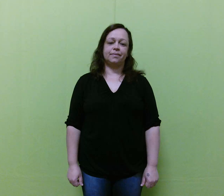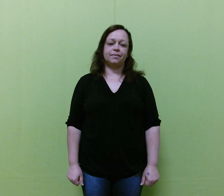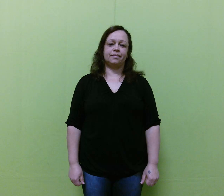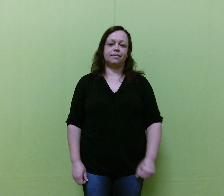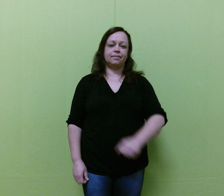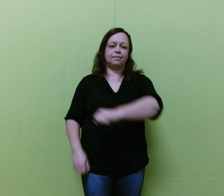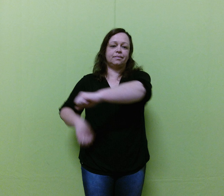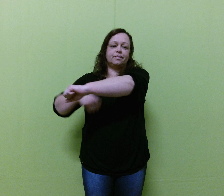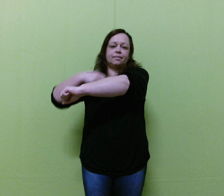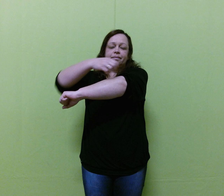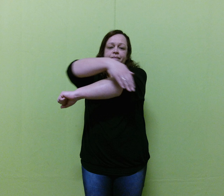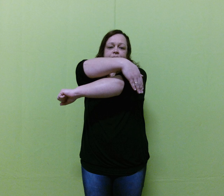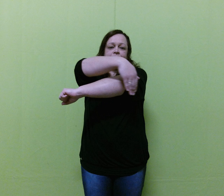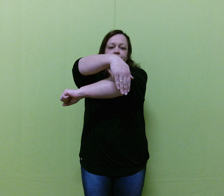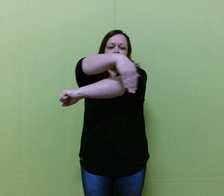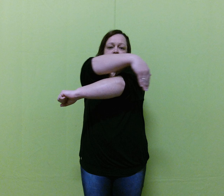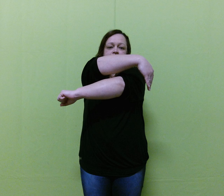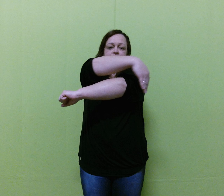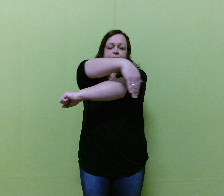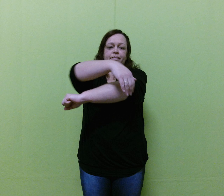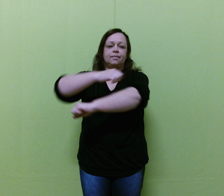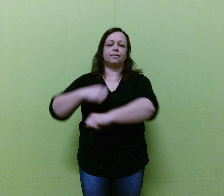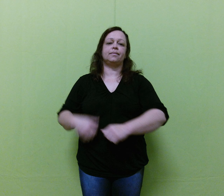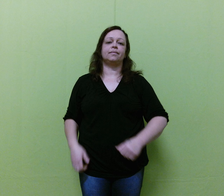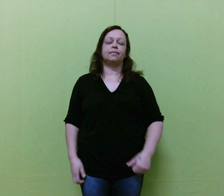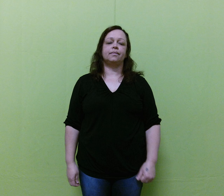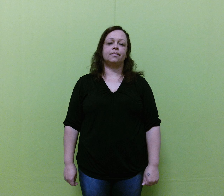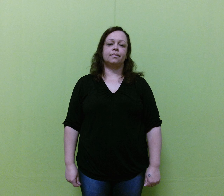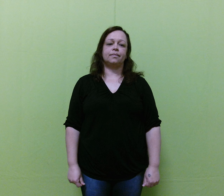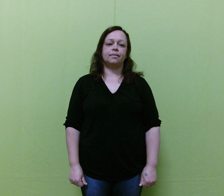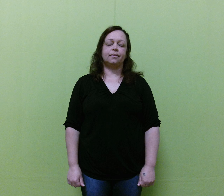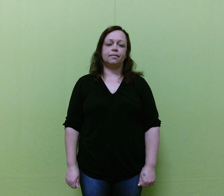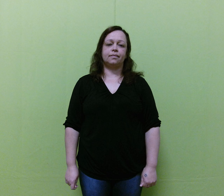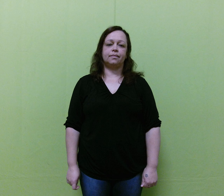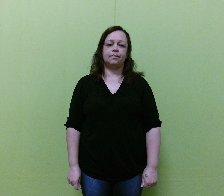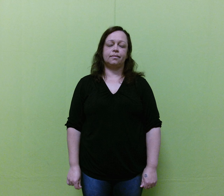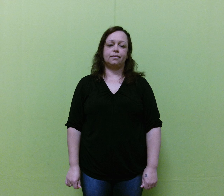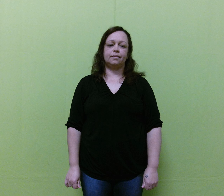esquina